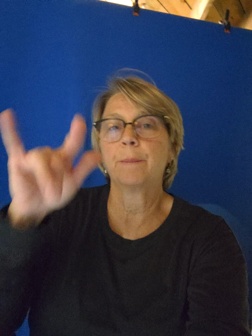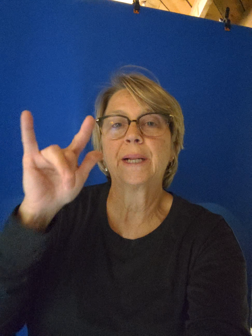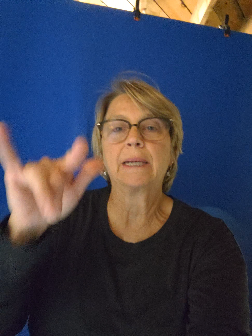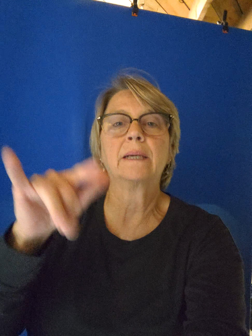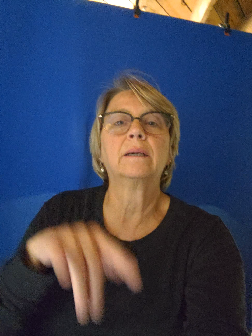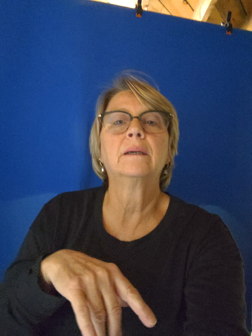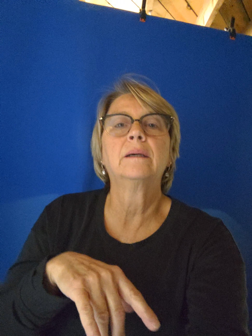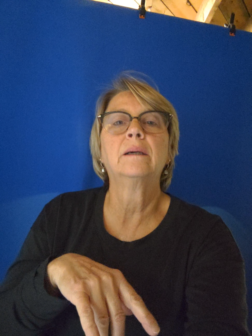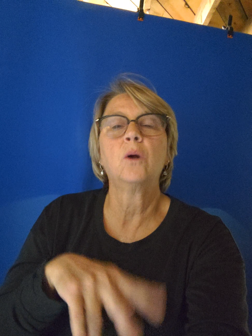airplane